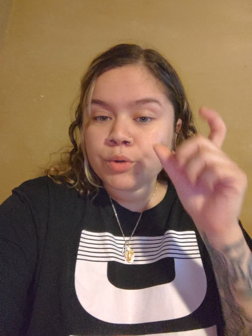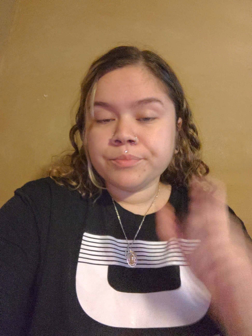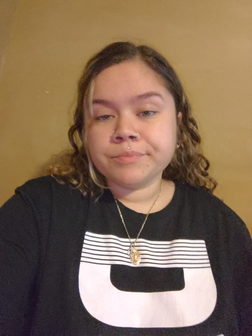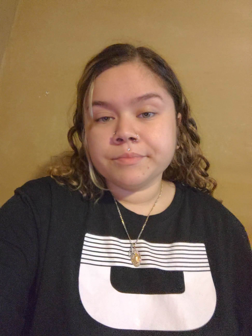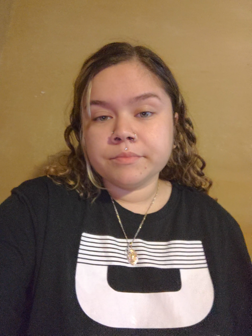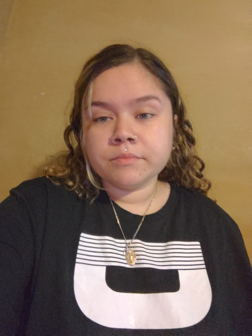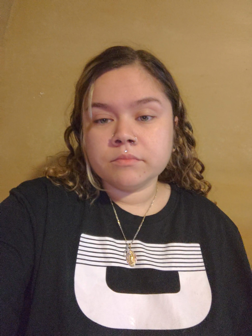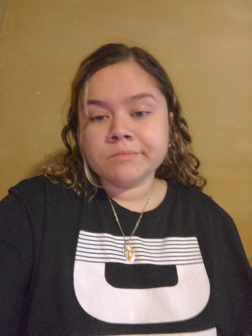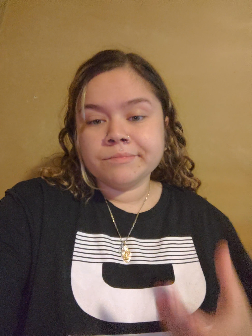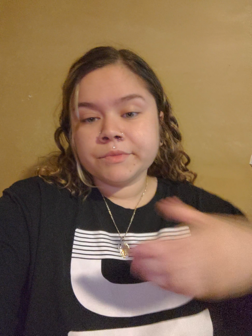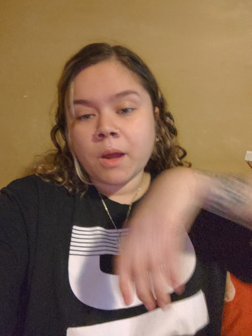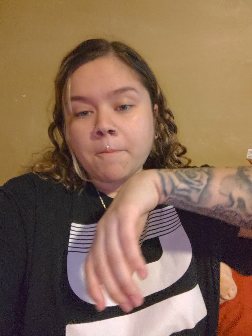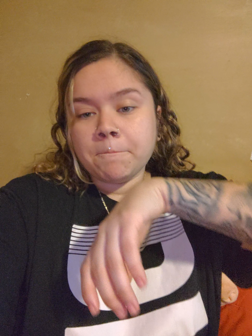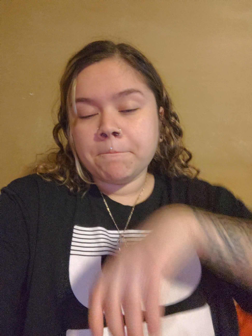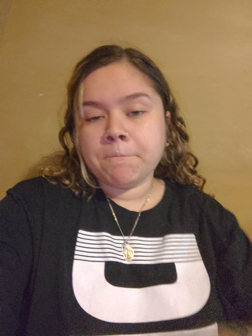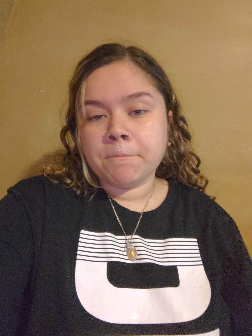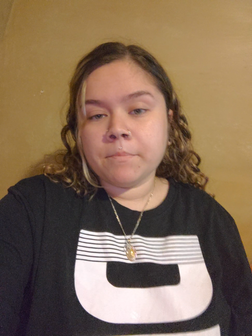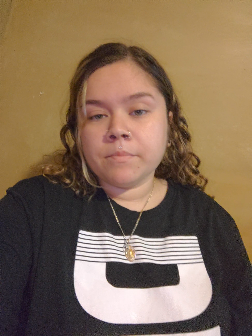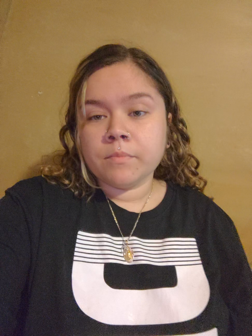dump